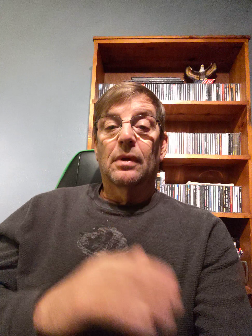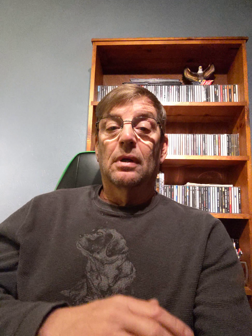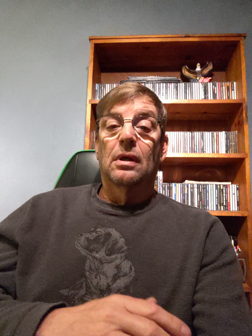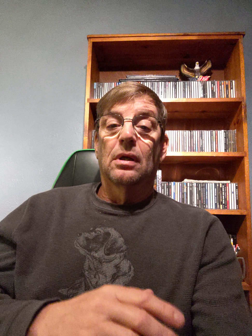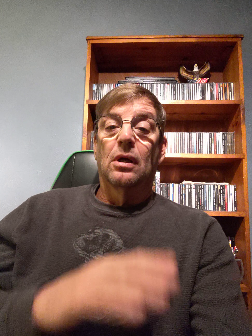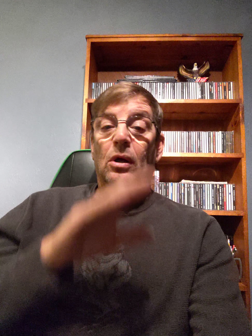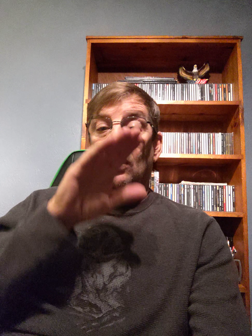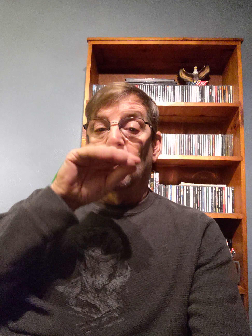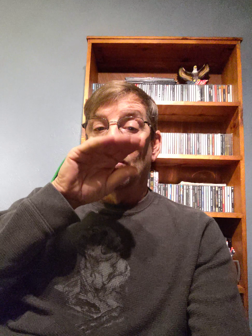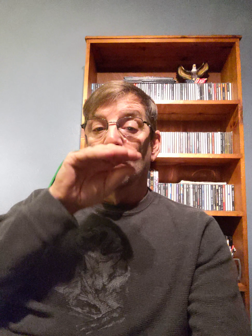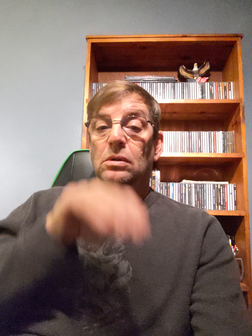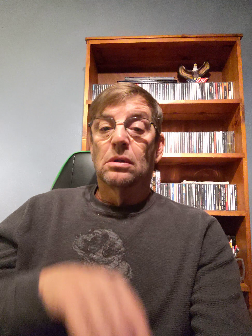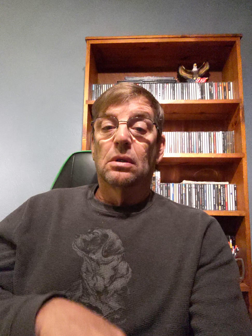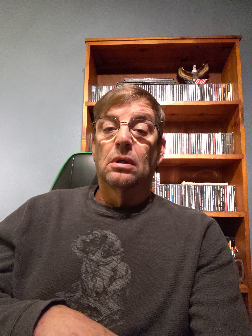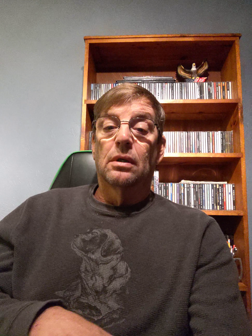goose